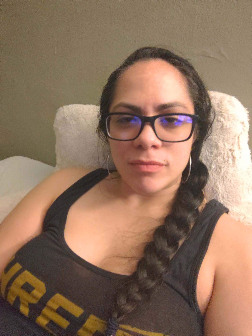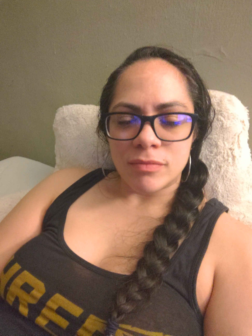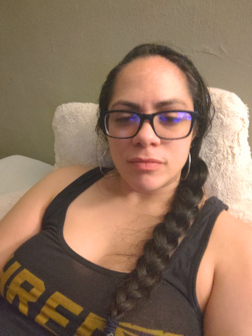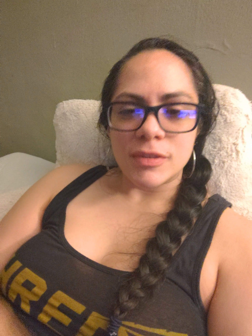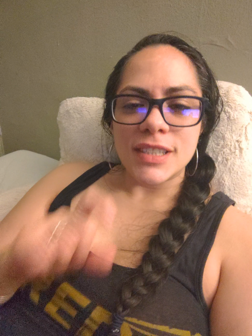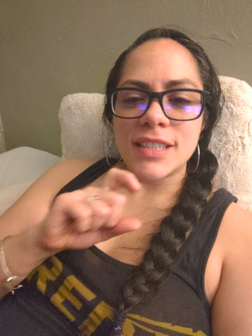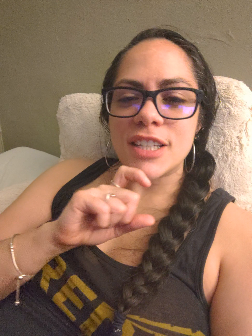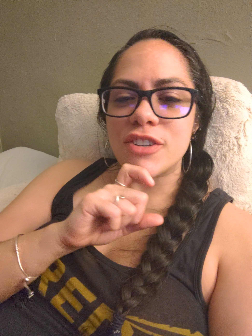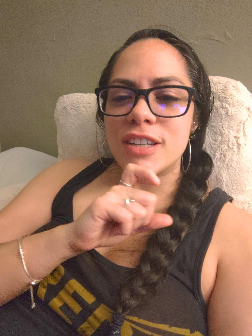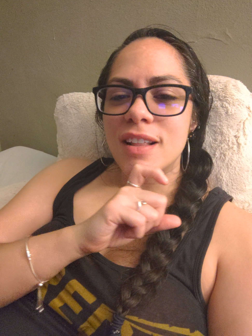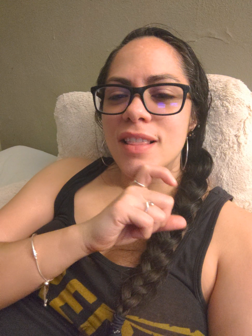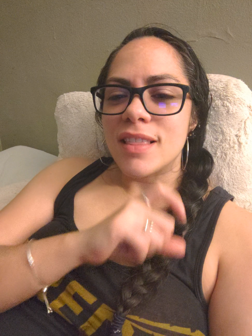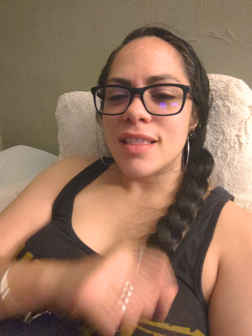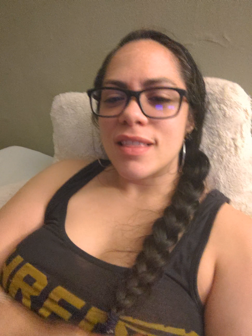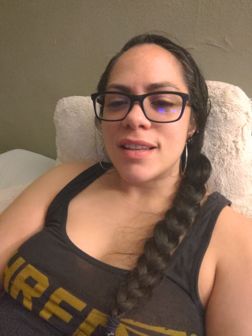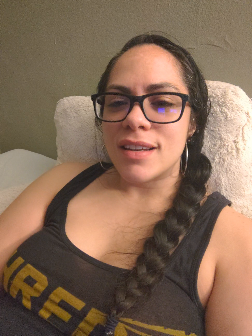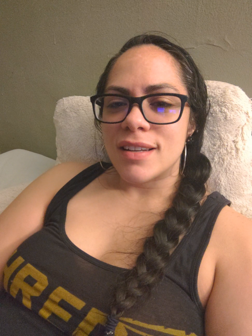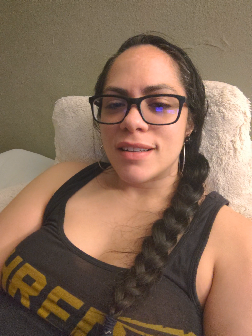cereal